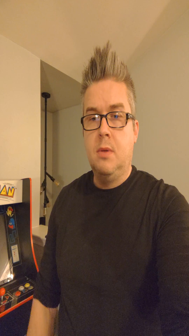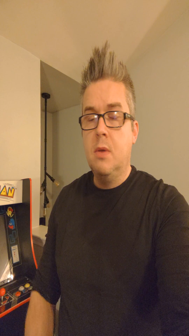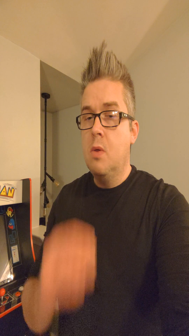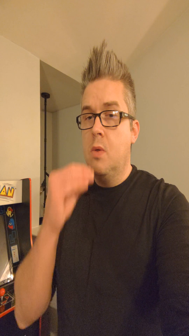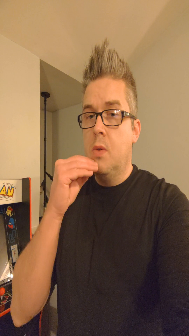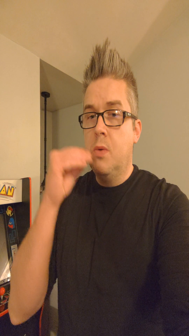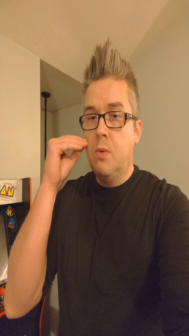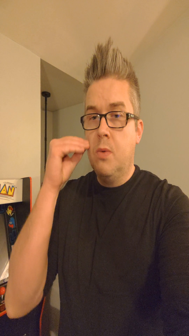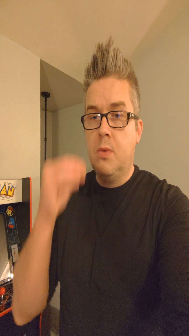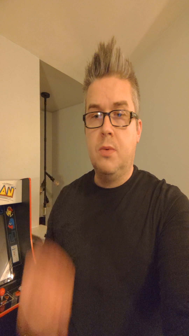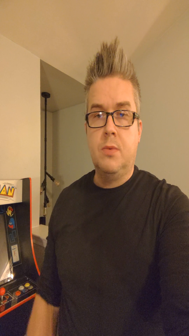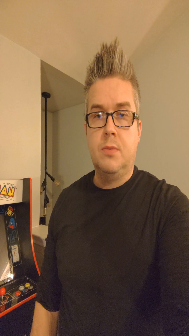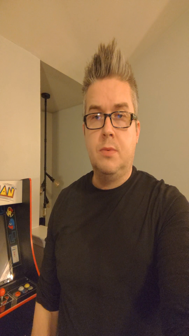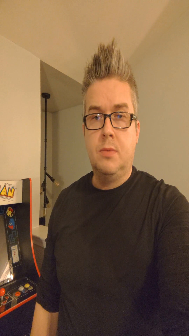home